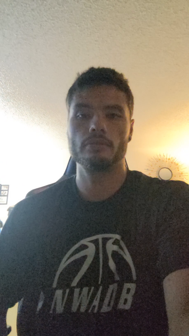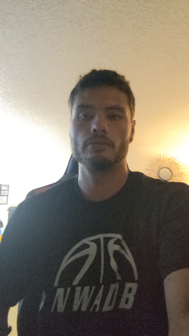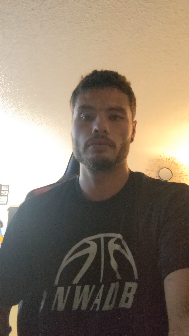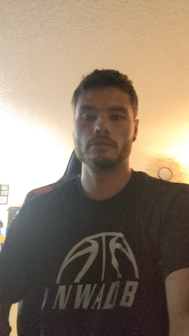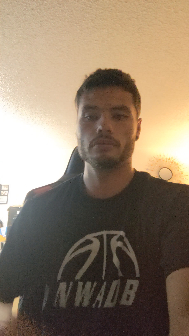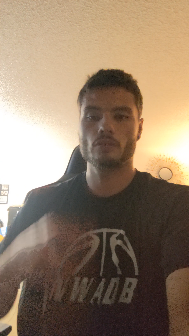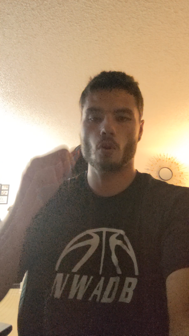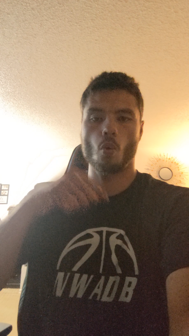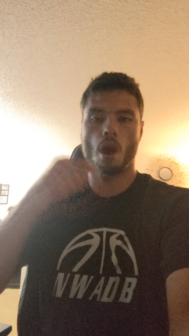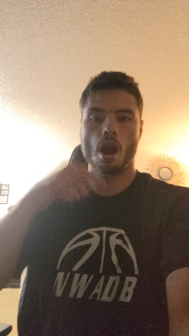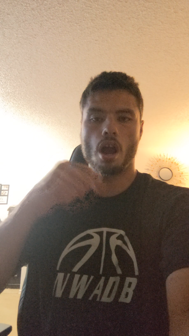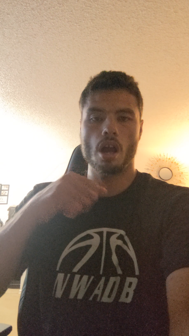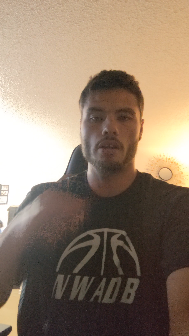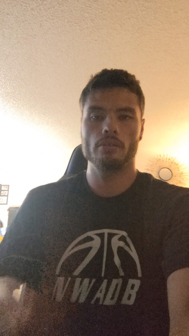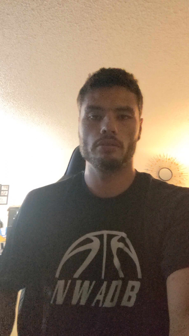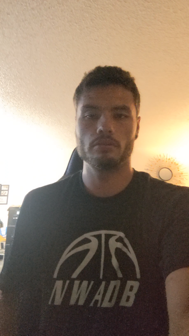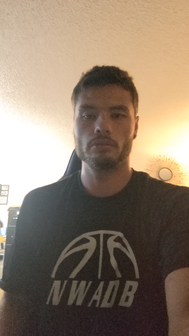rock